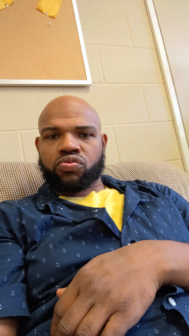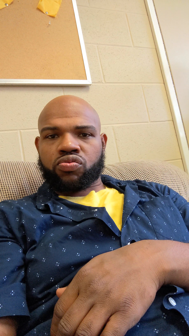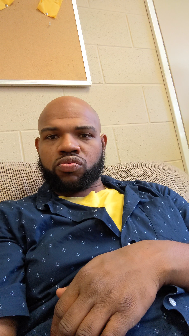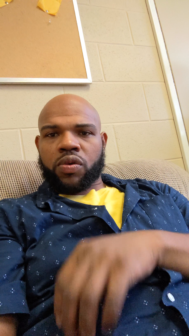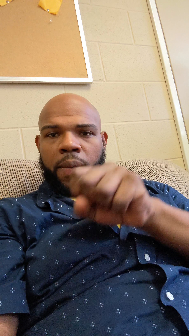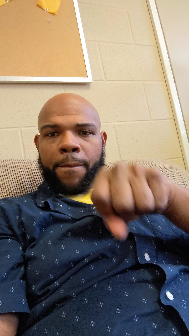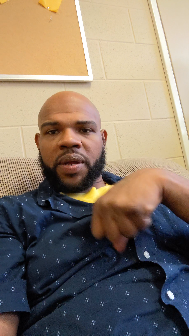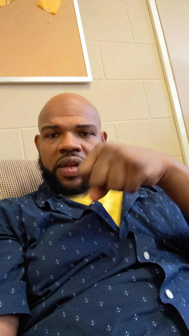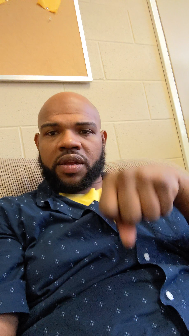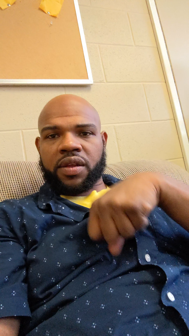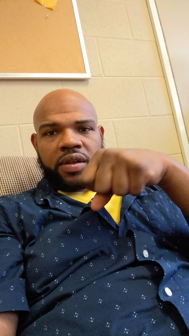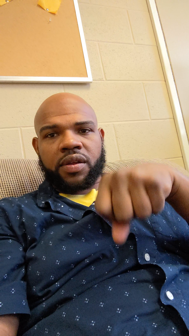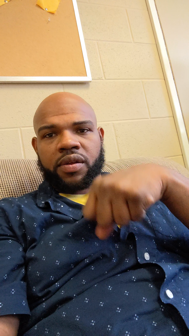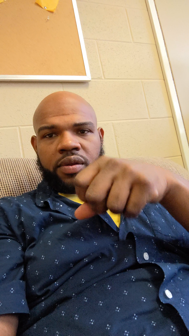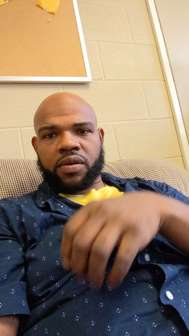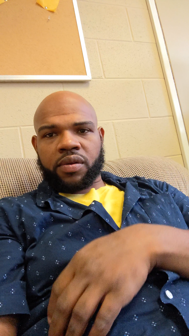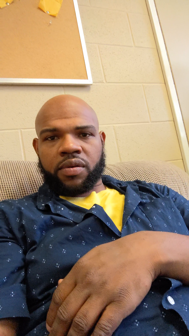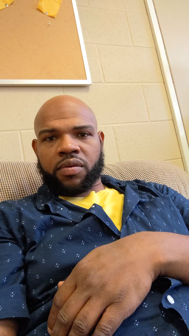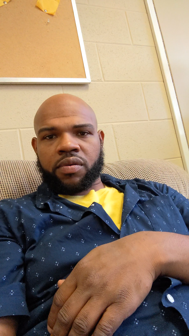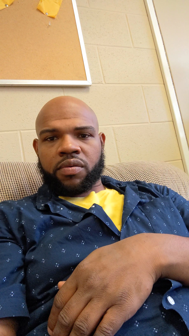bicycle